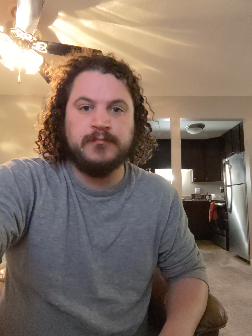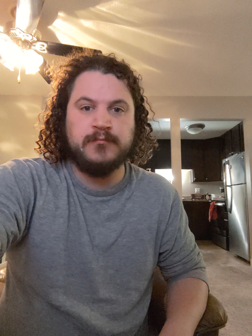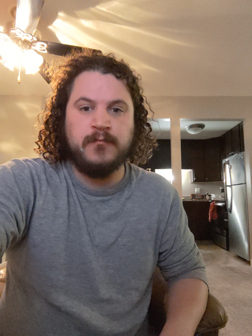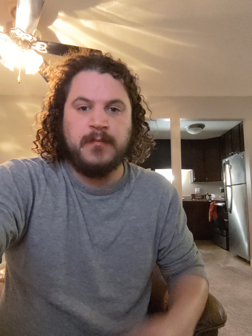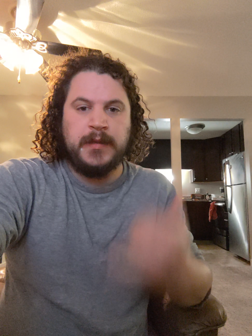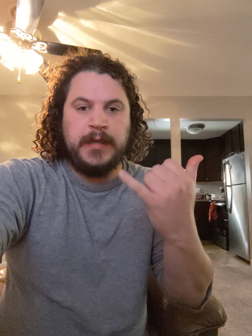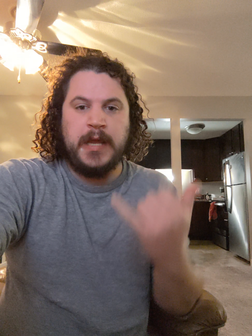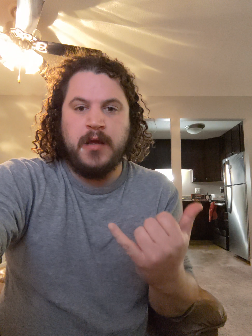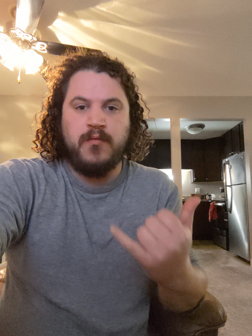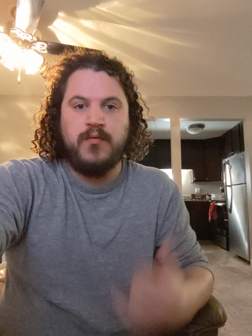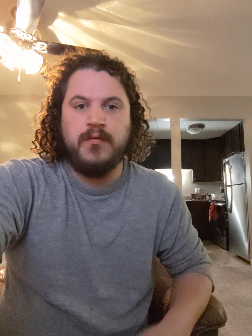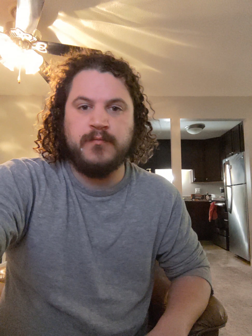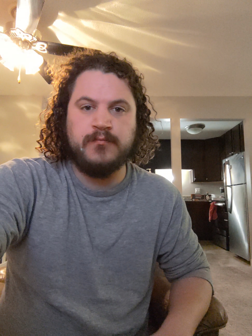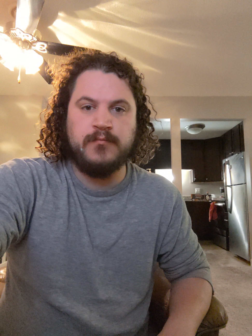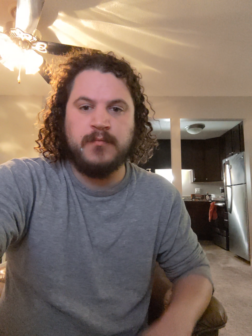now